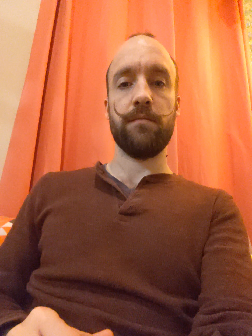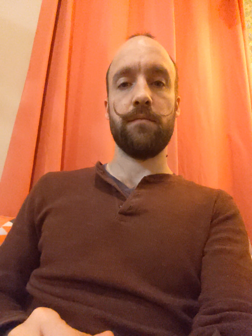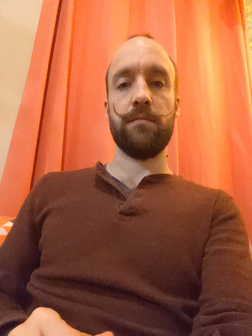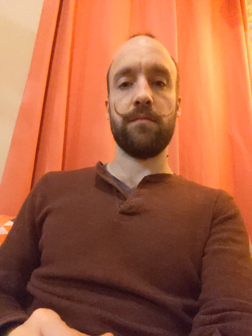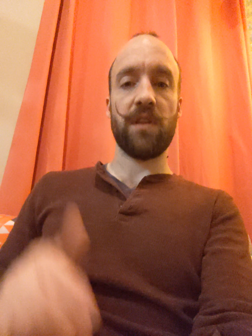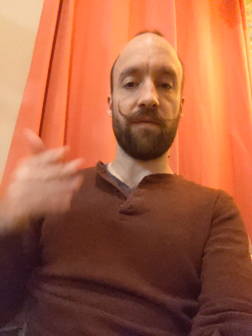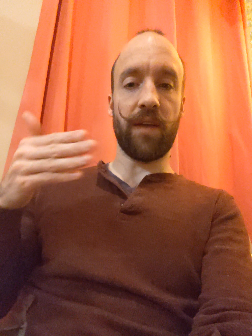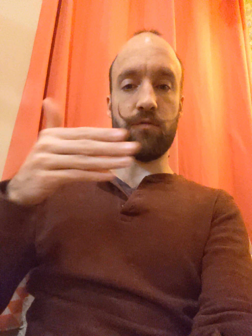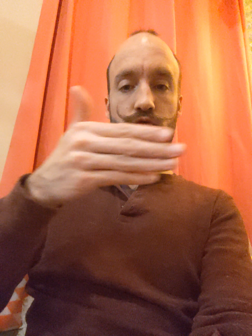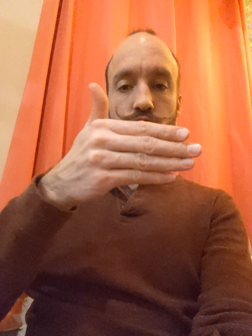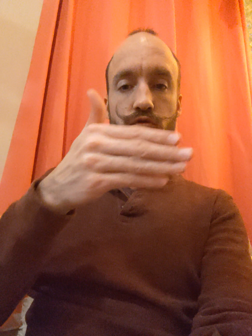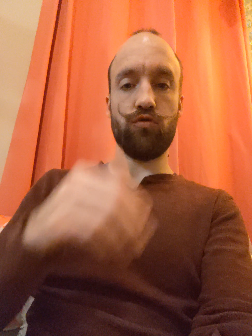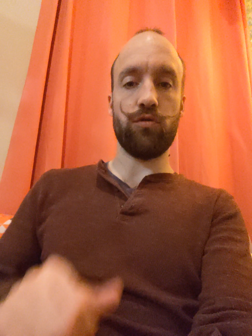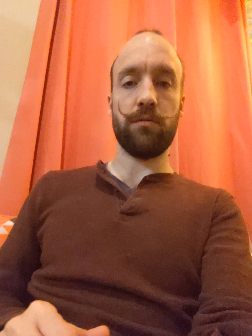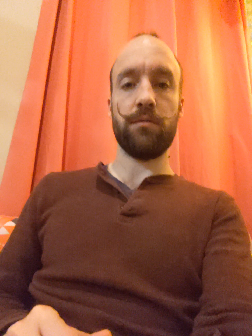fish